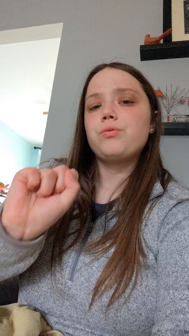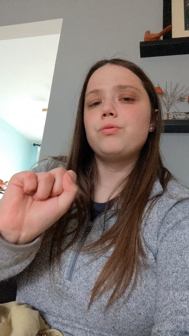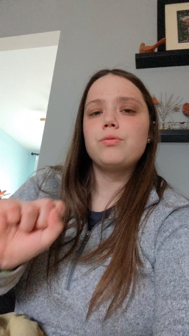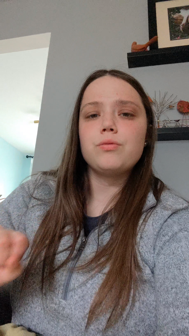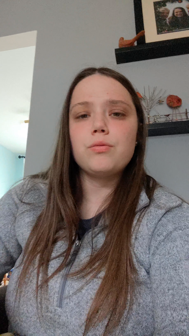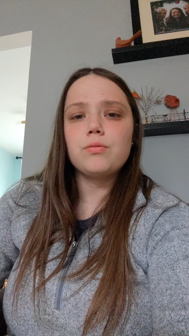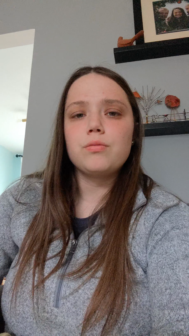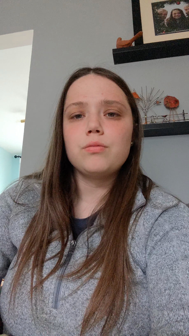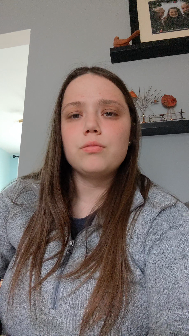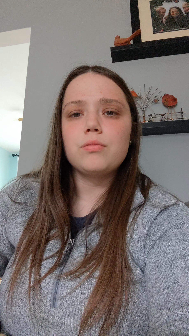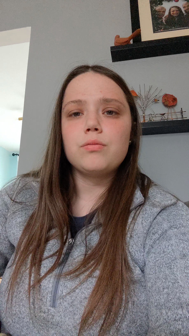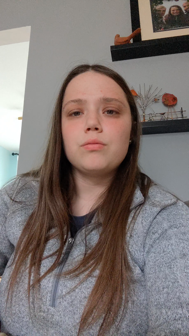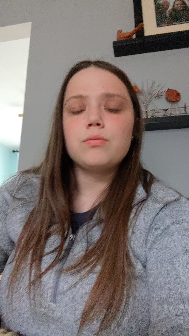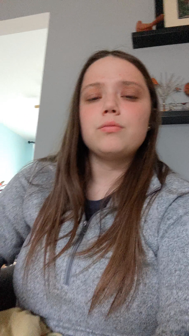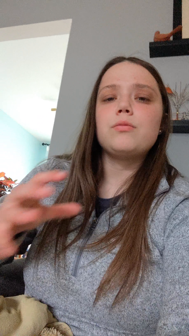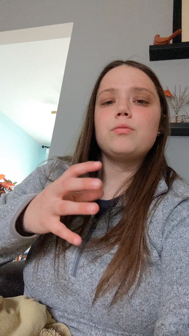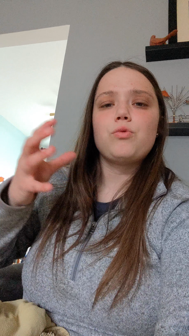much